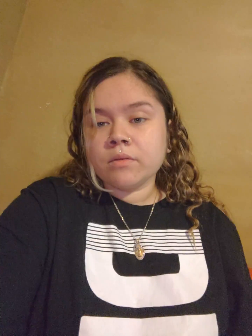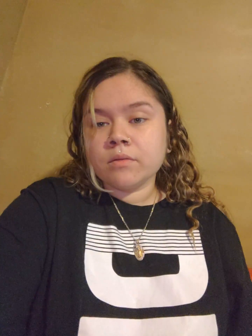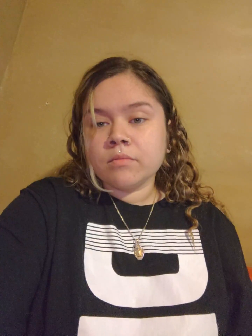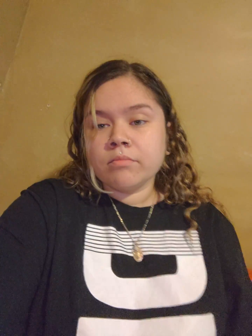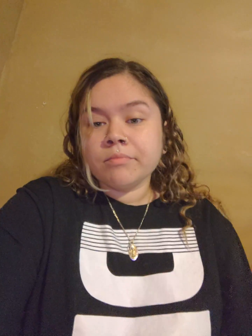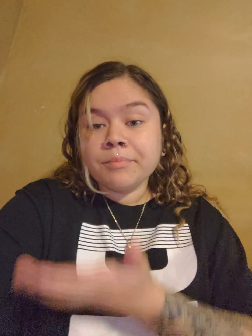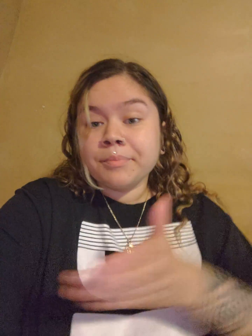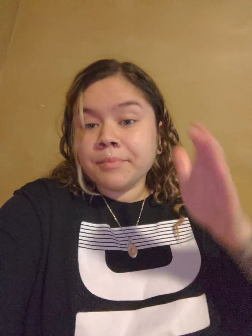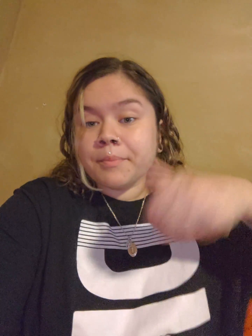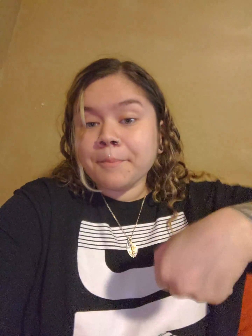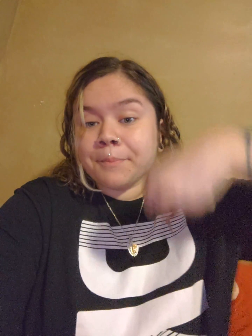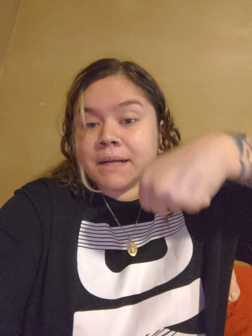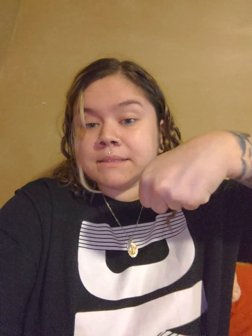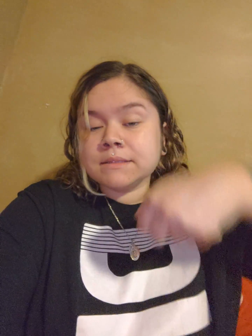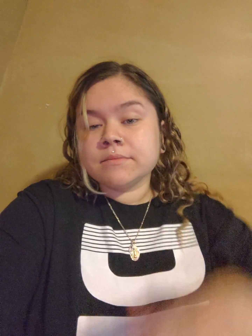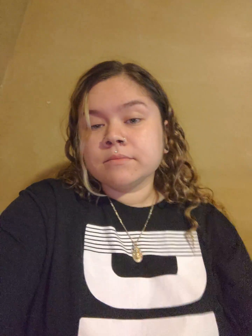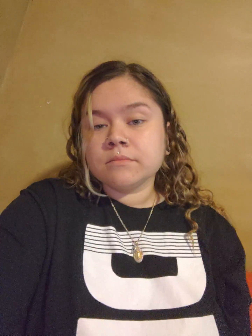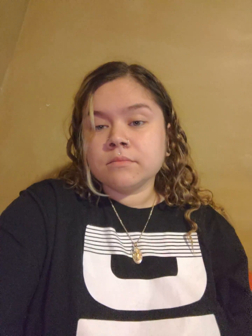basket